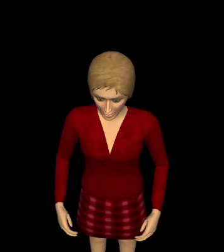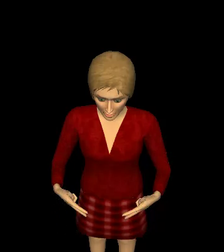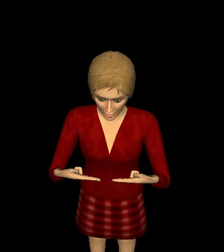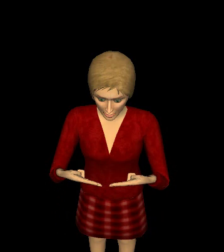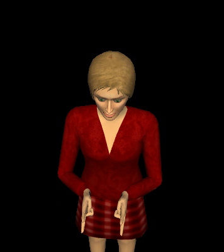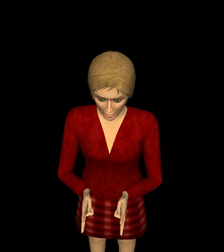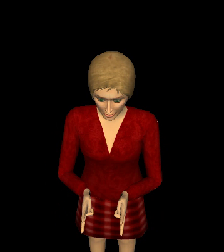تفويض